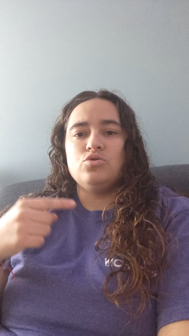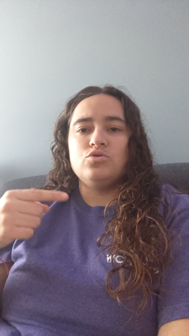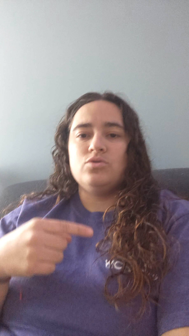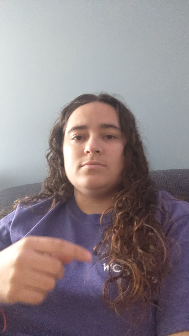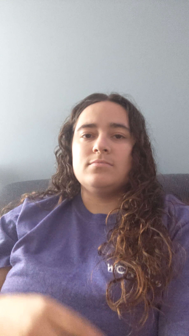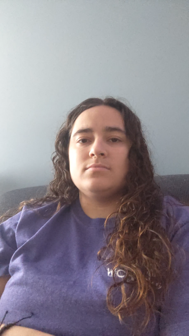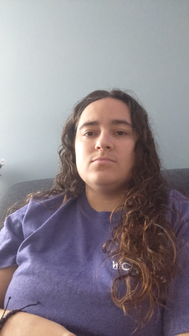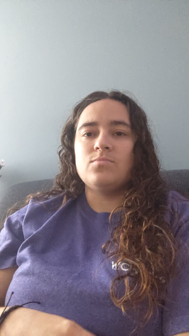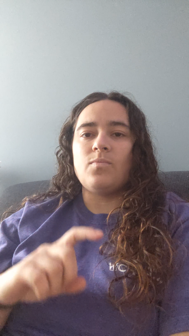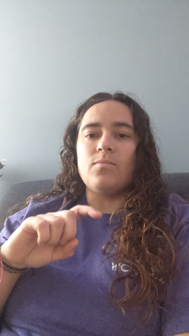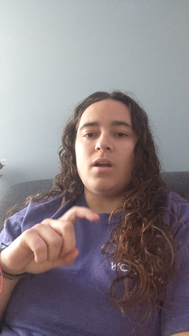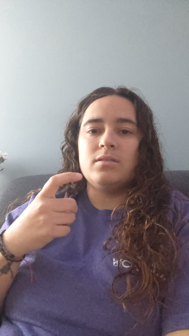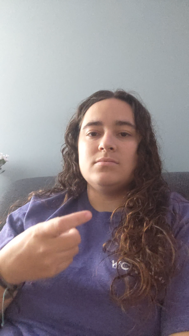friend